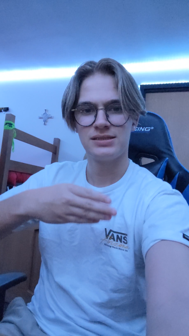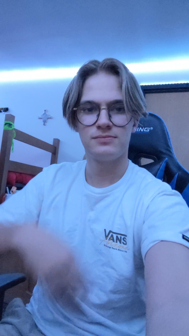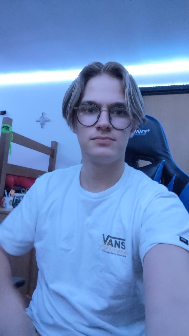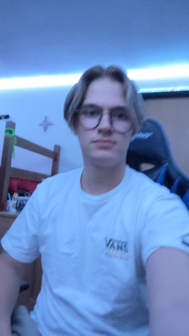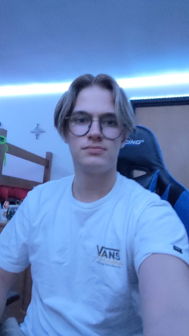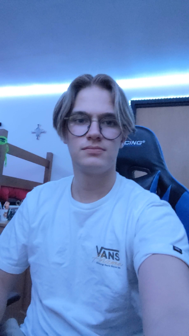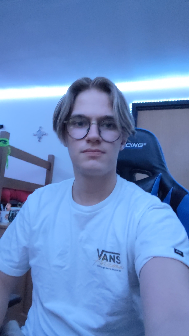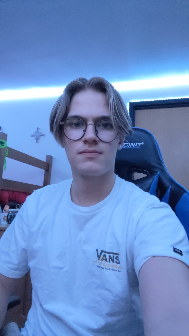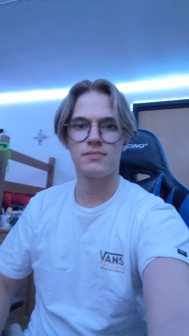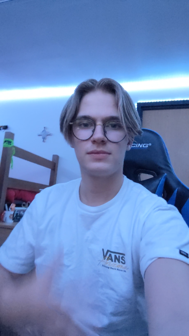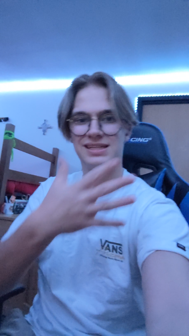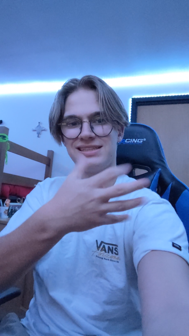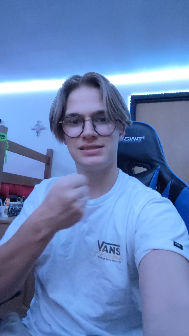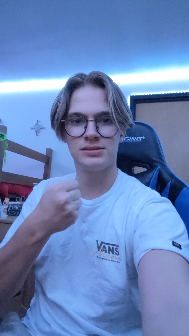get